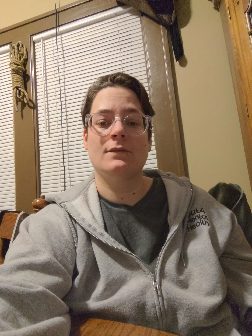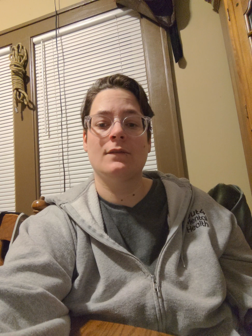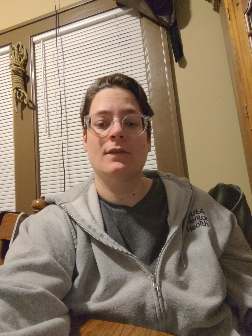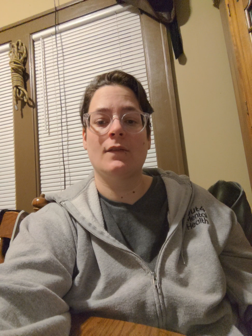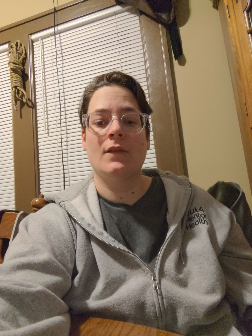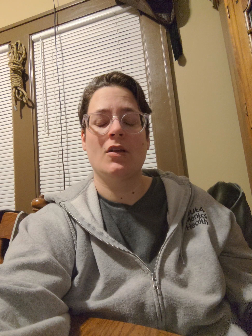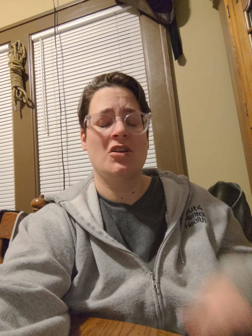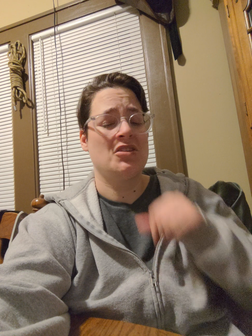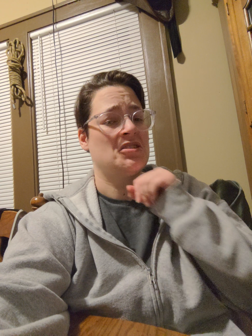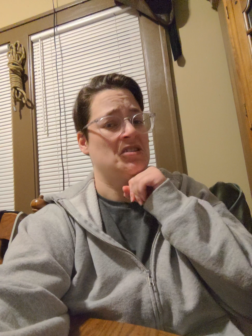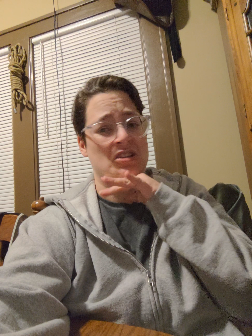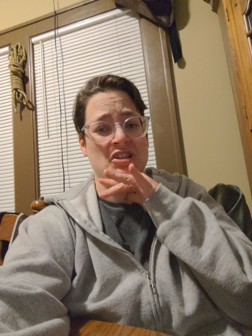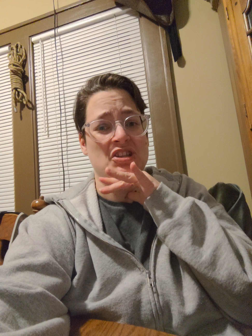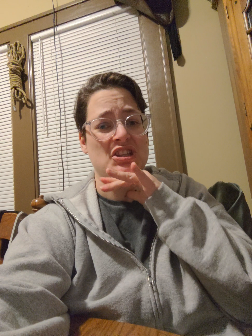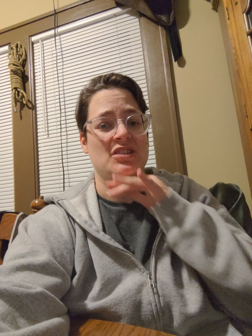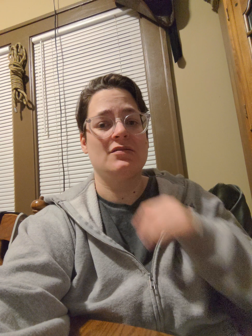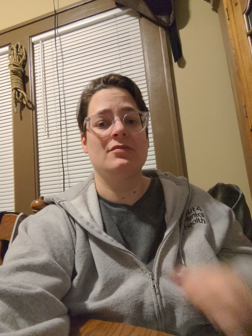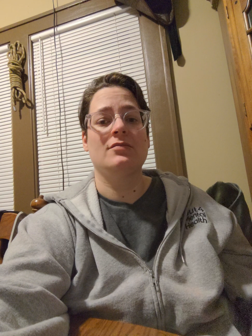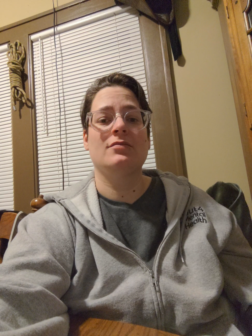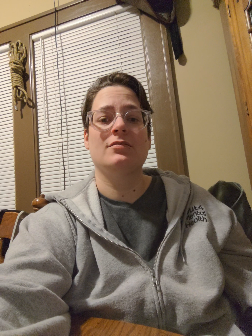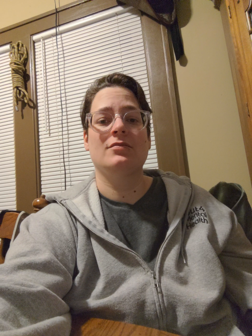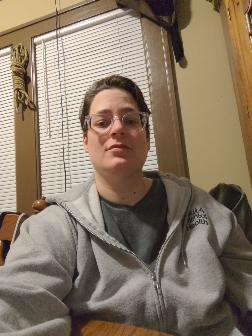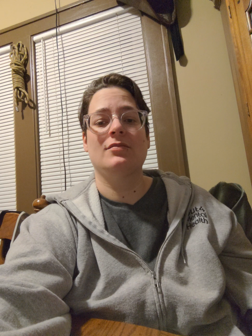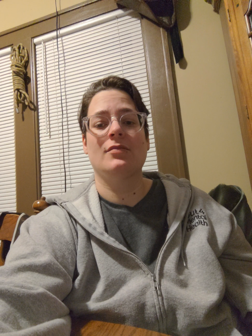dirty